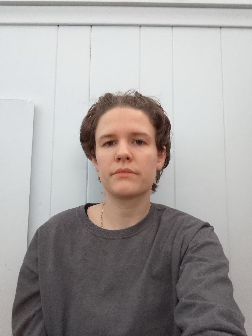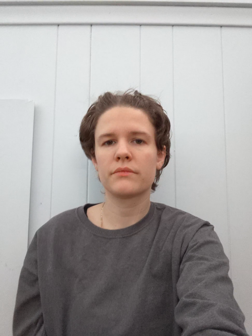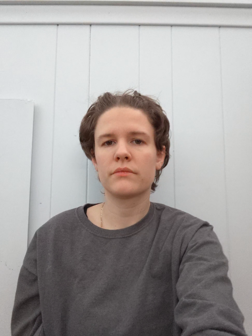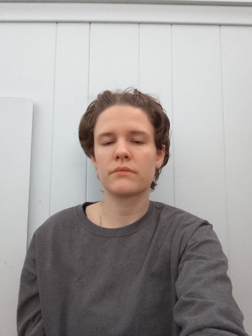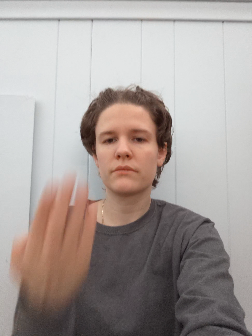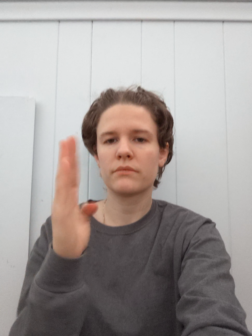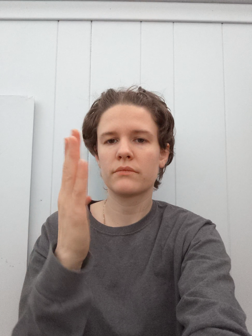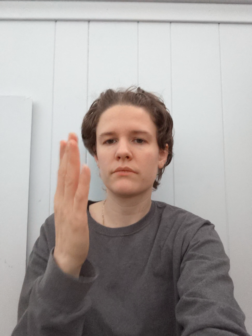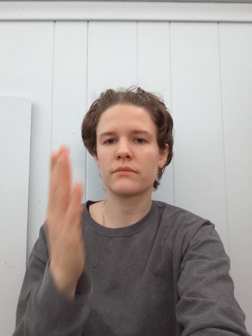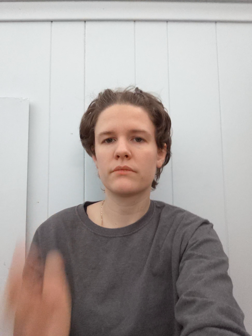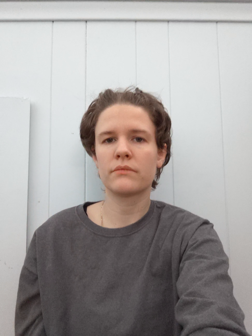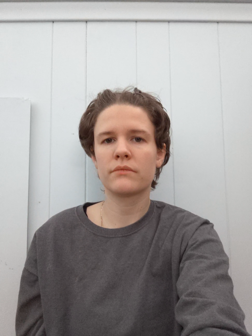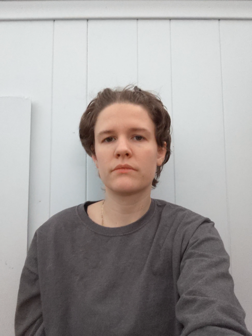blue